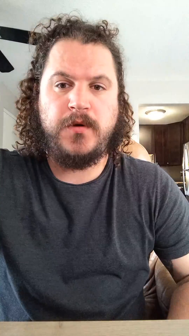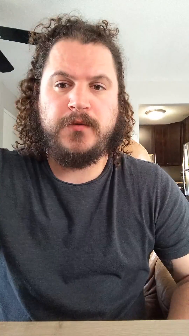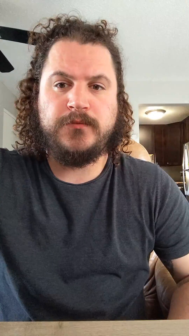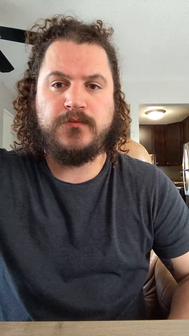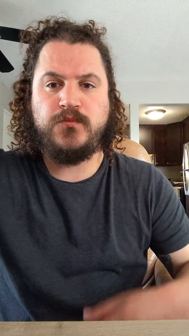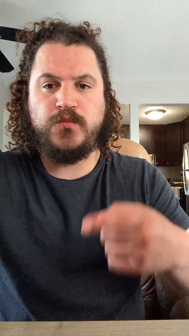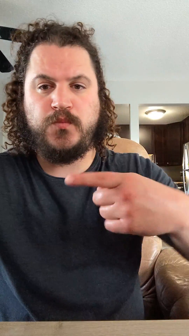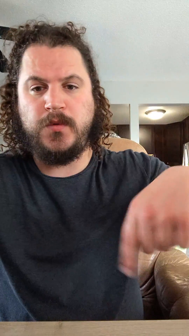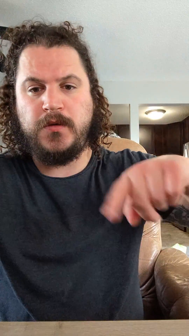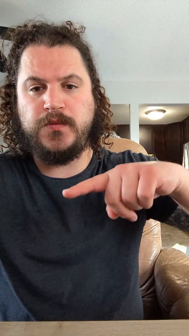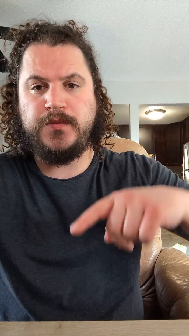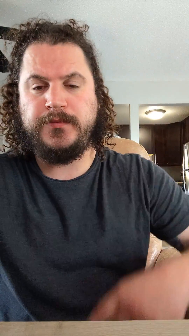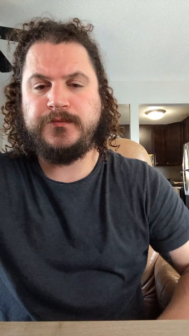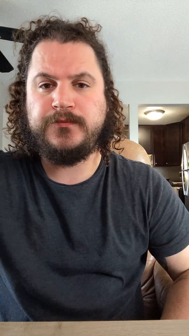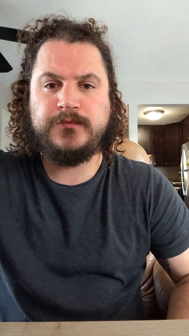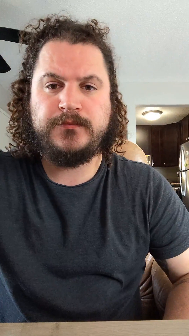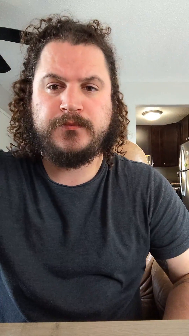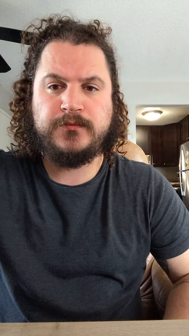around